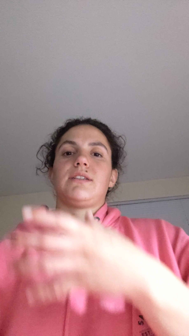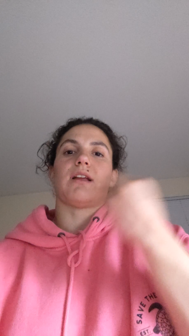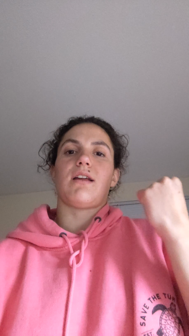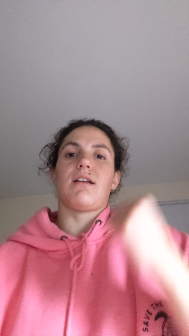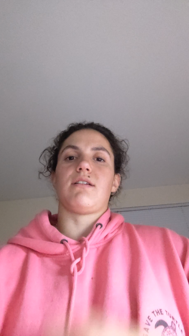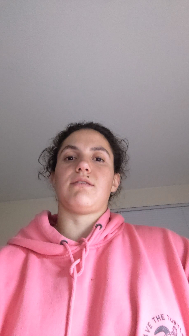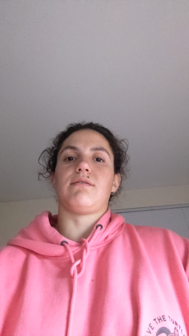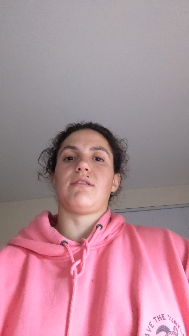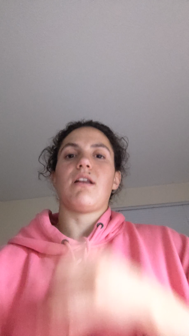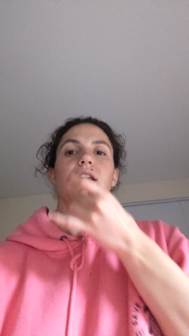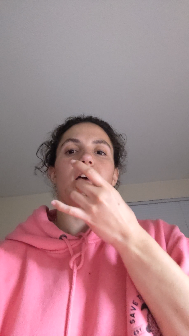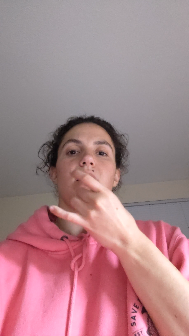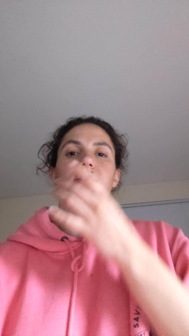light bulb